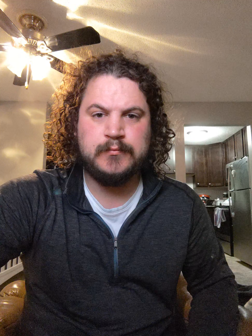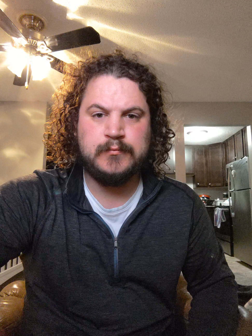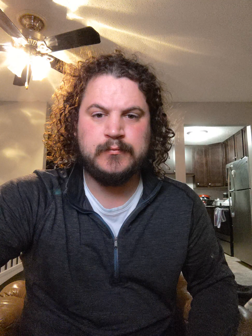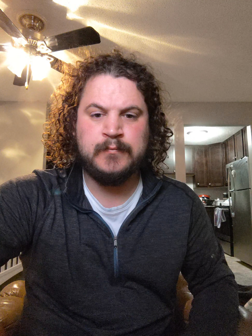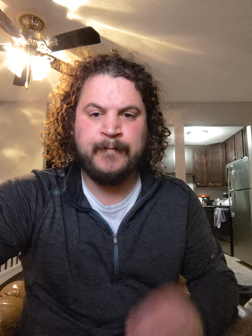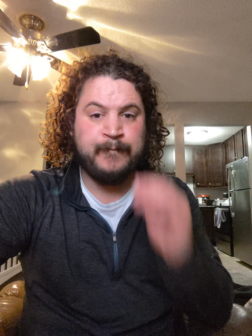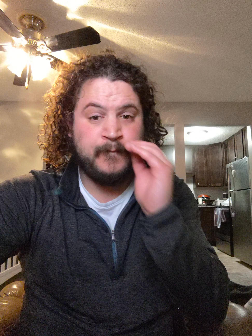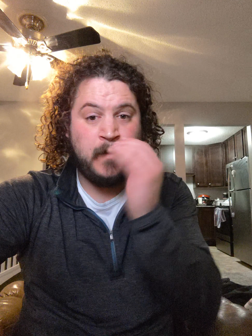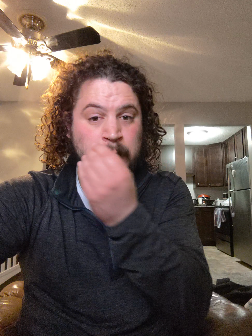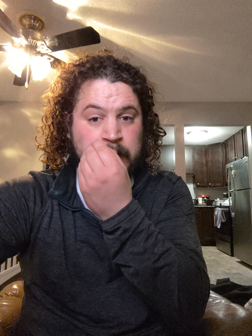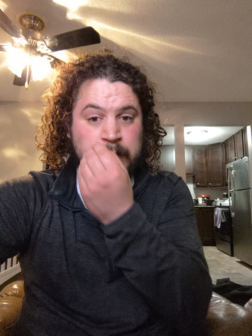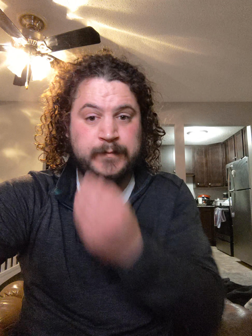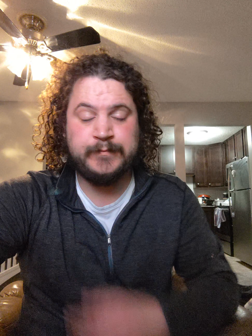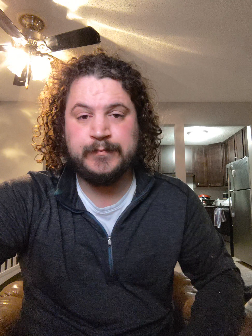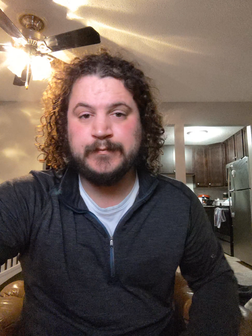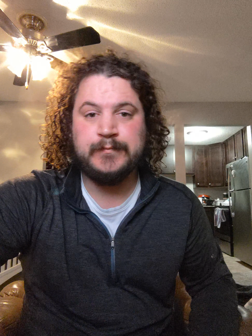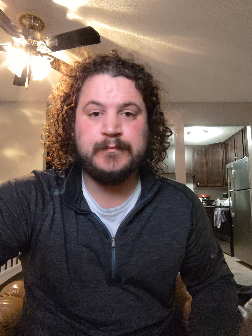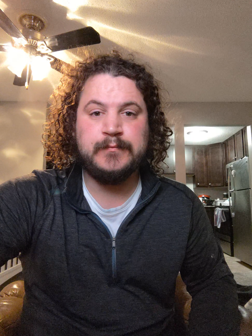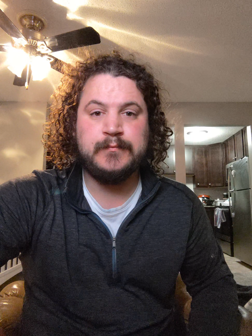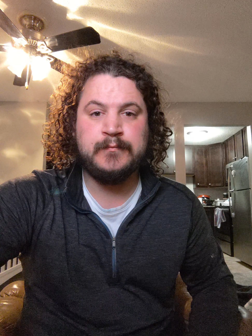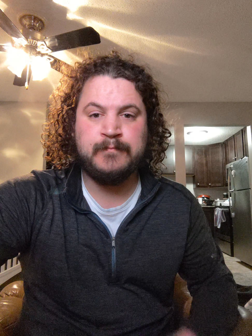flower